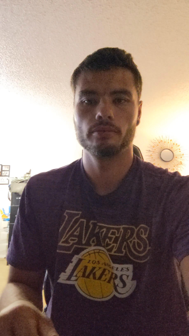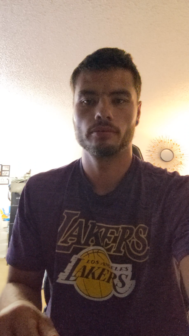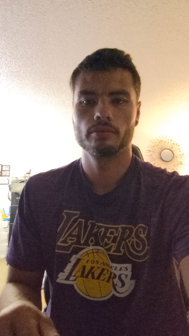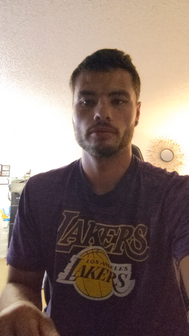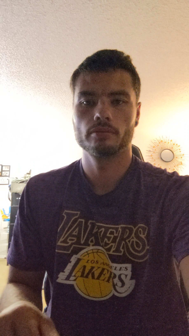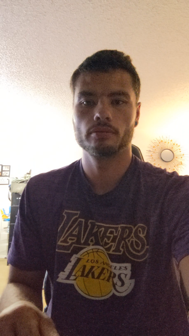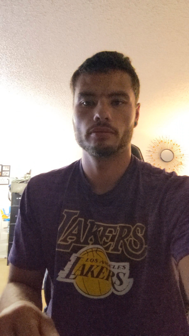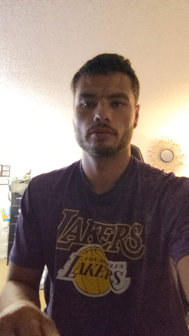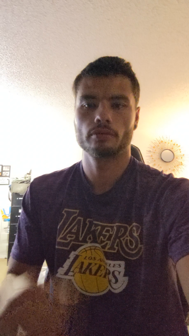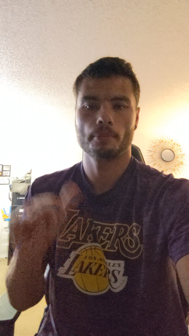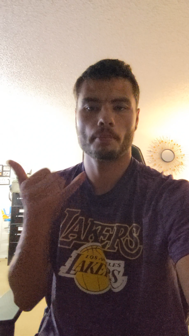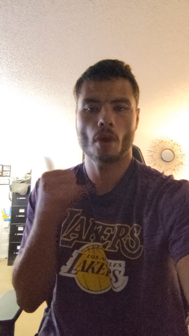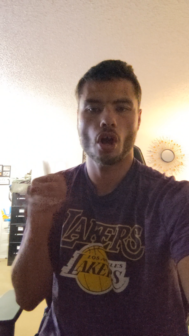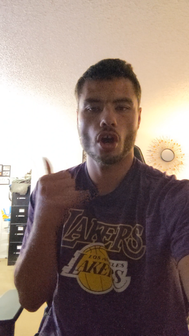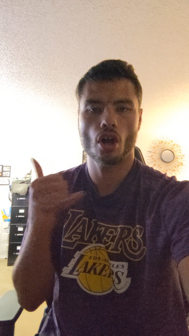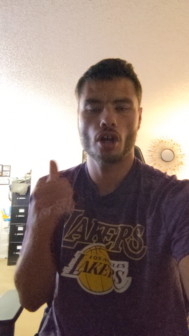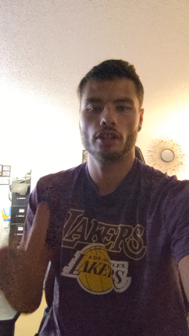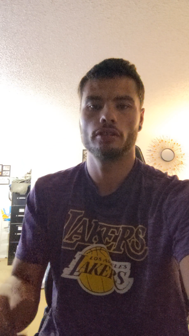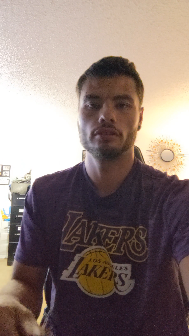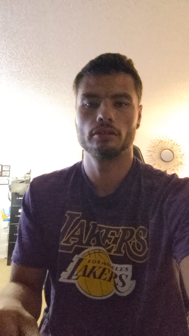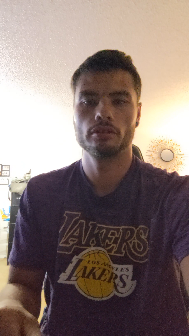party